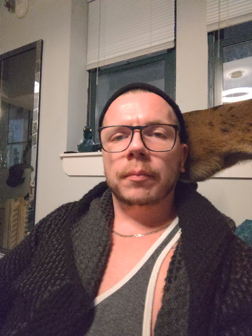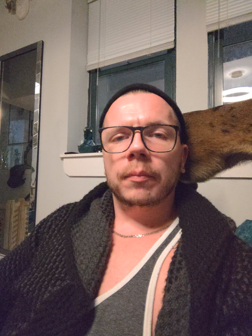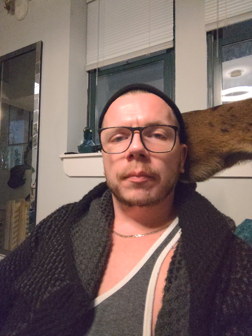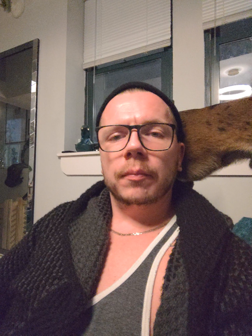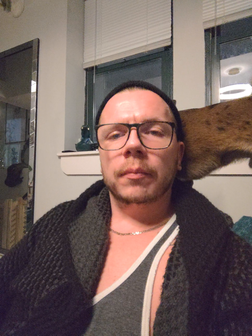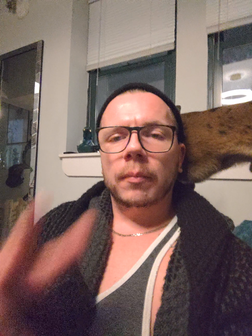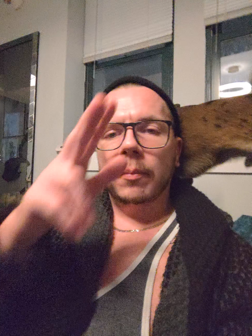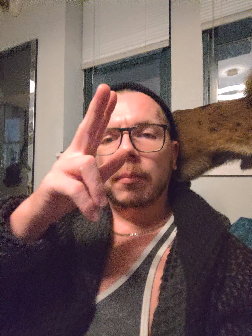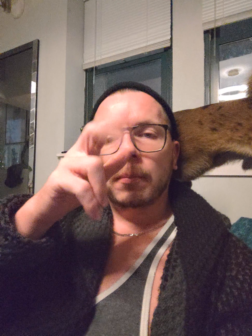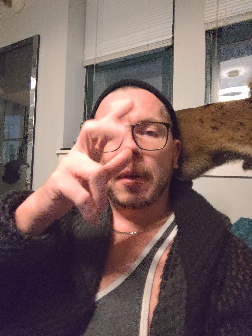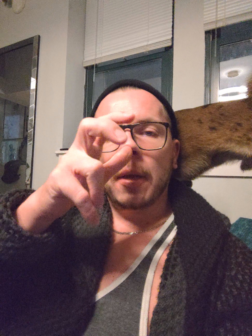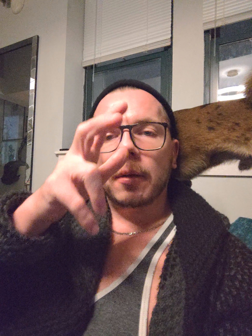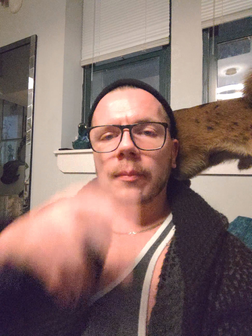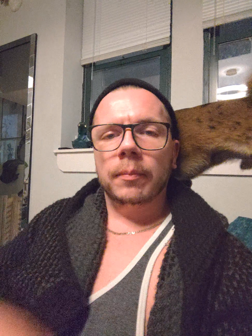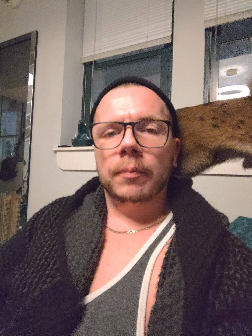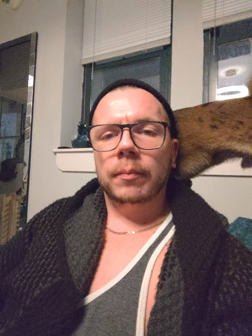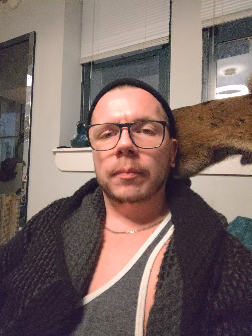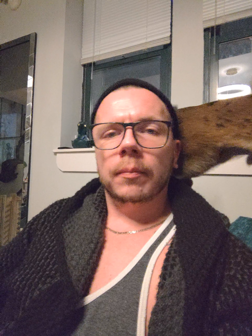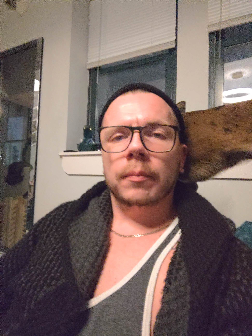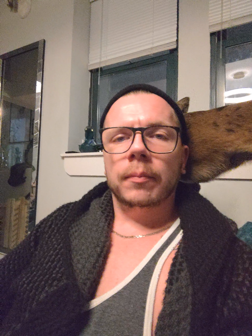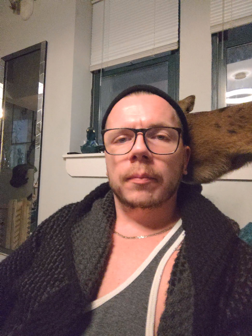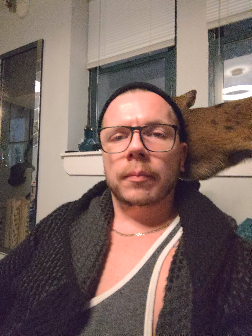bug